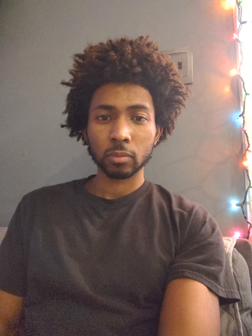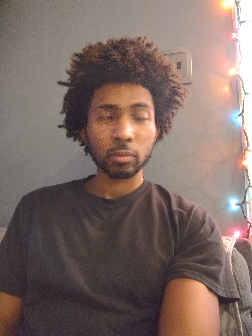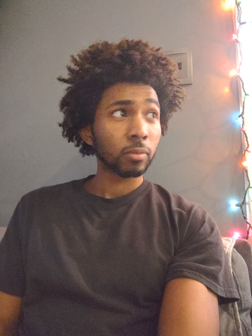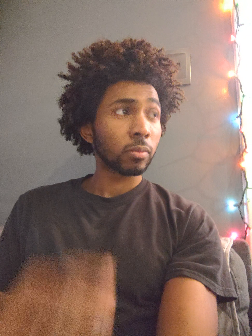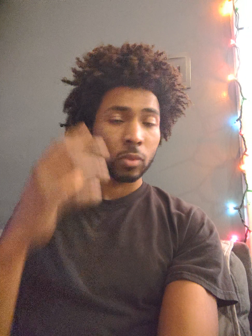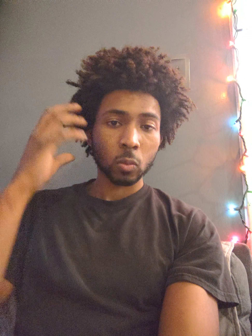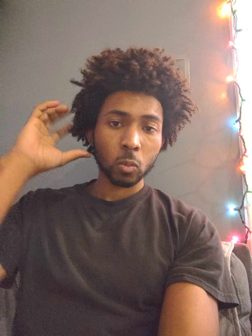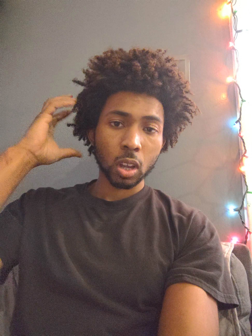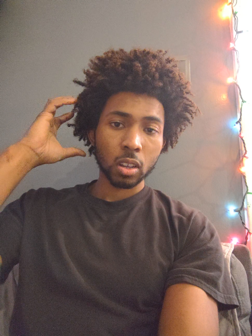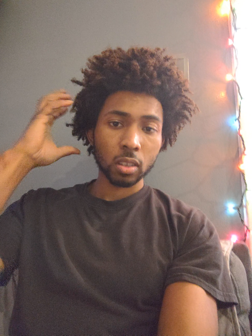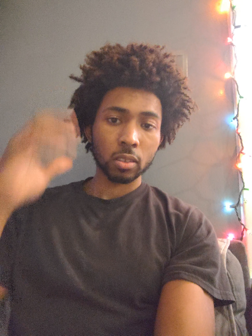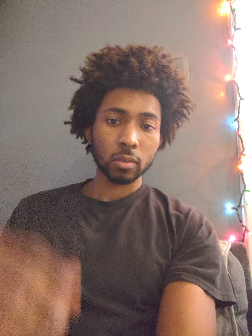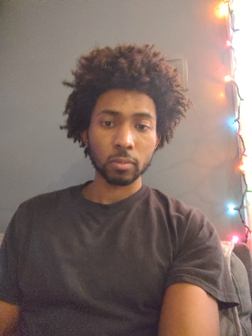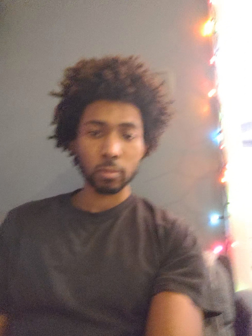radio